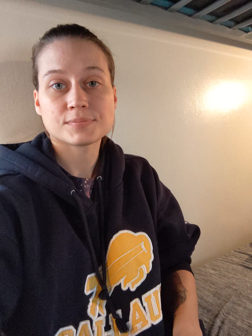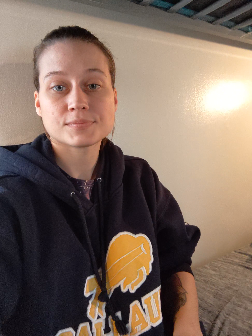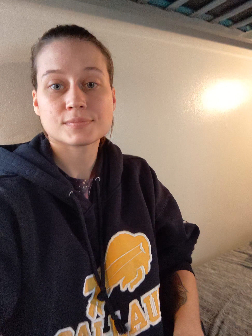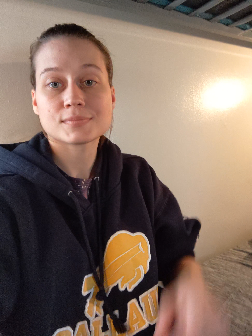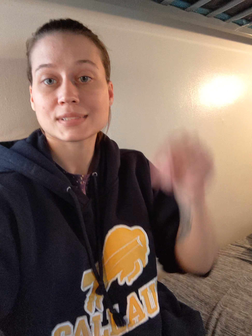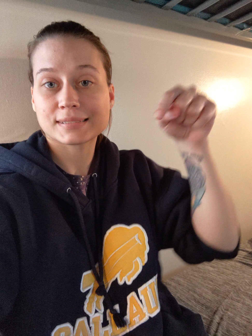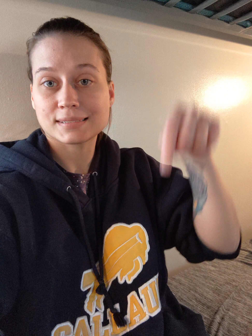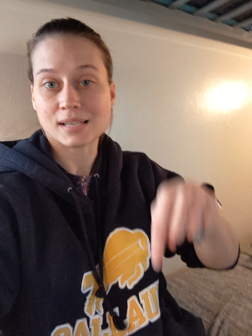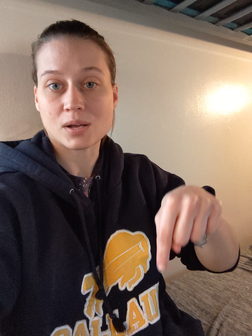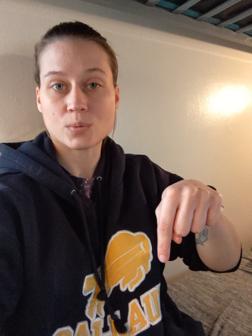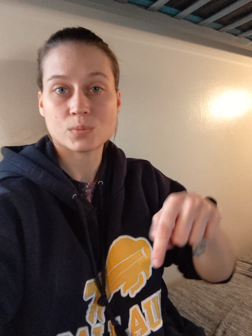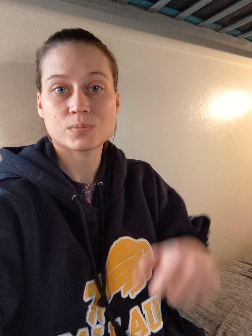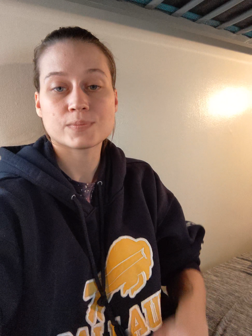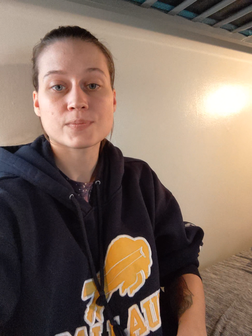down